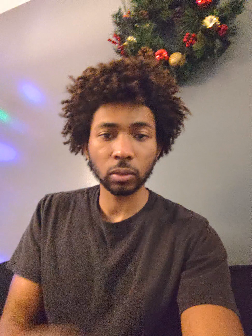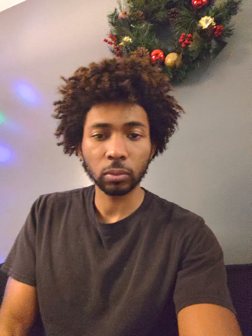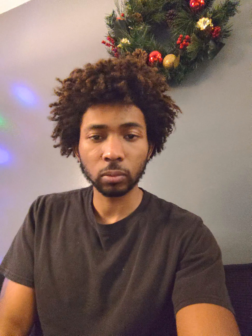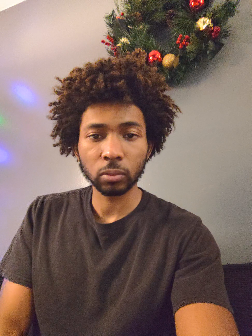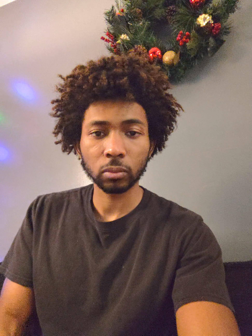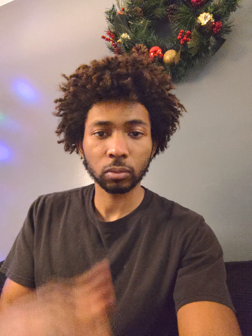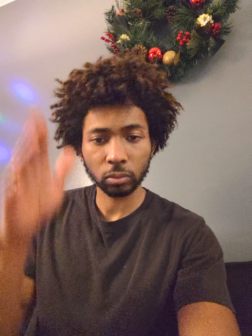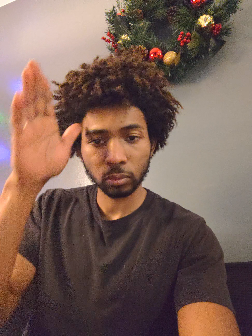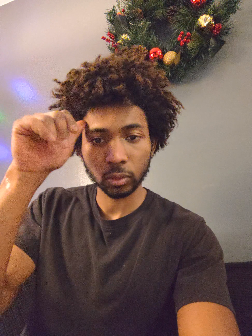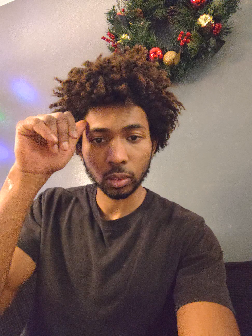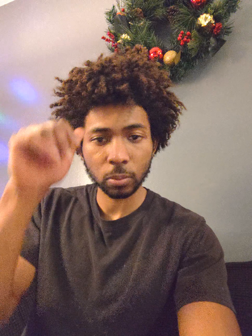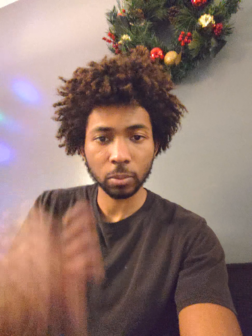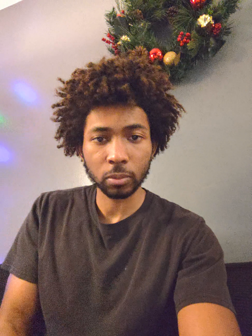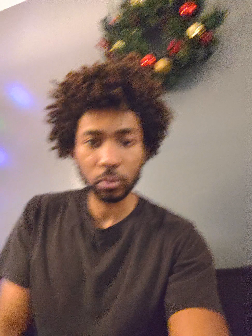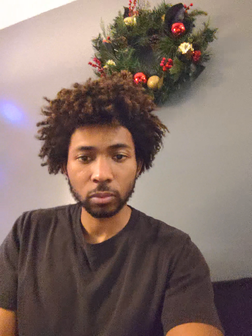donkey